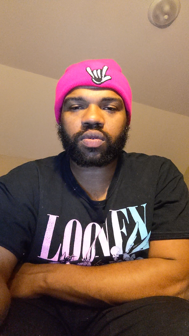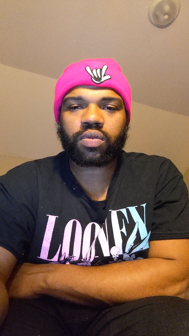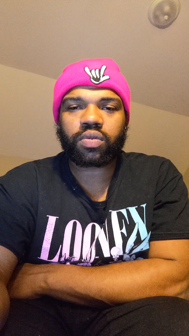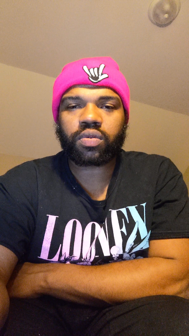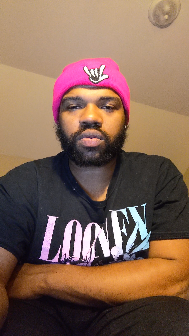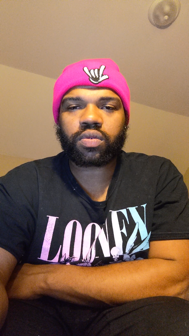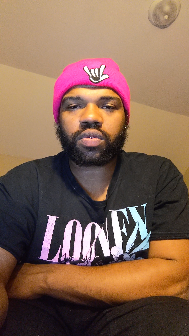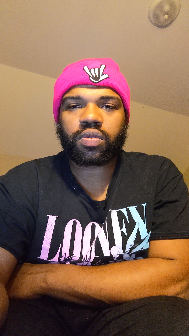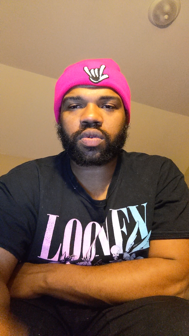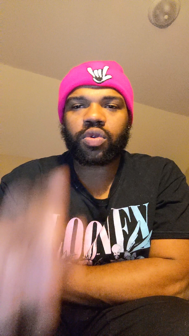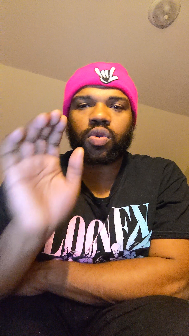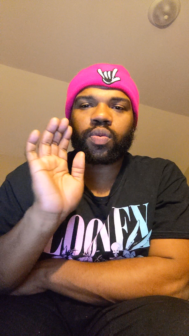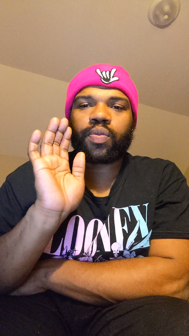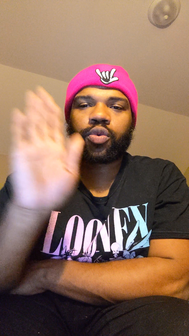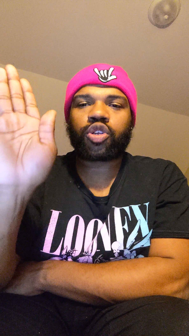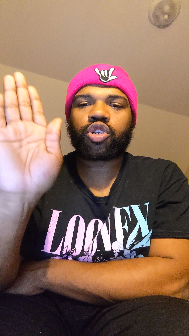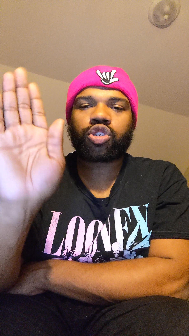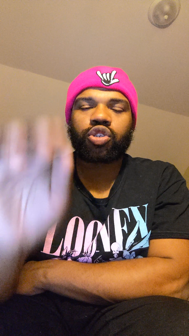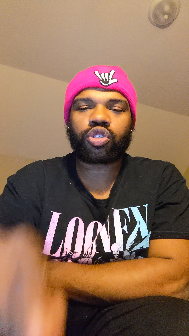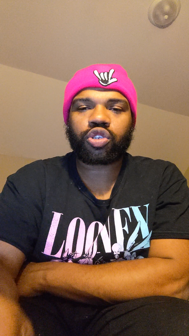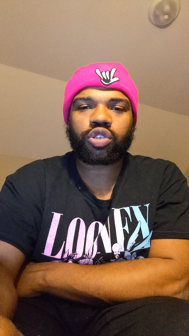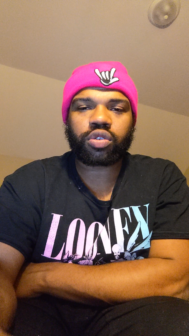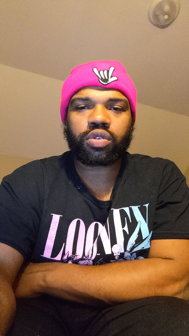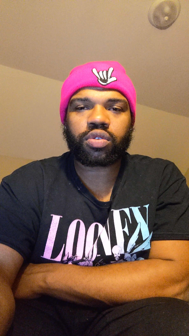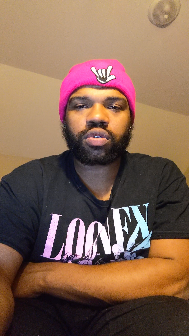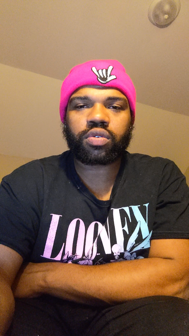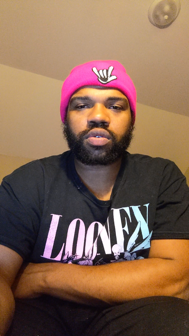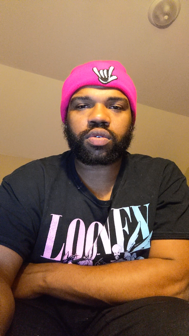push